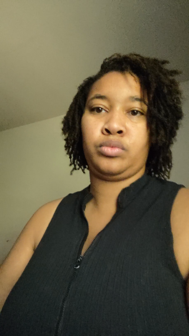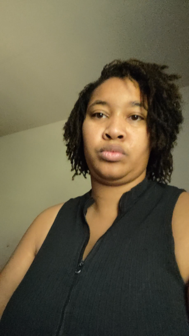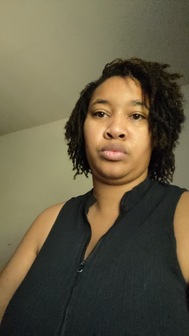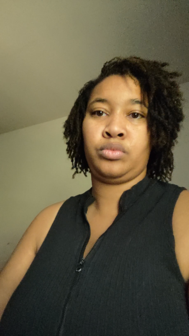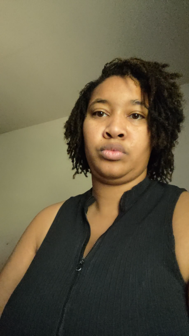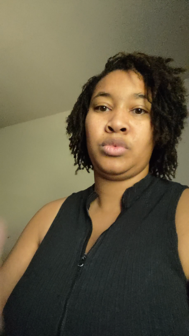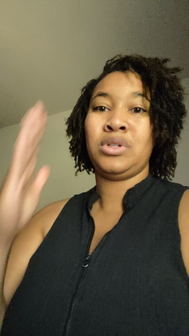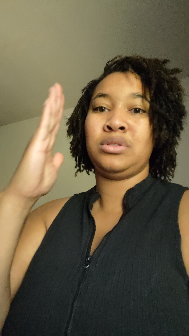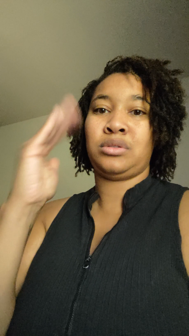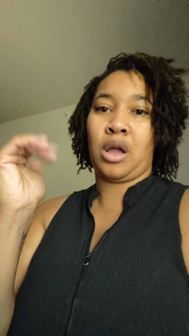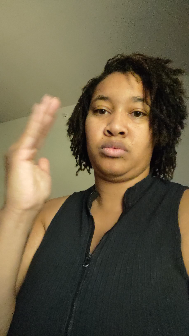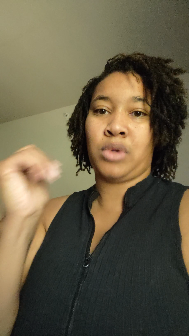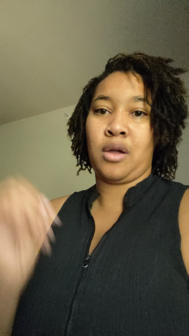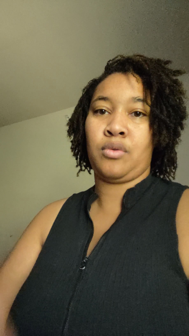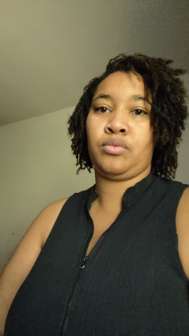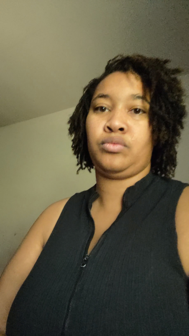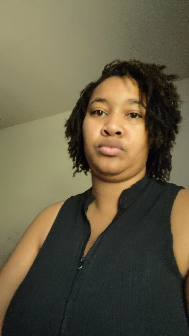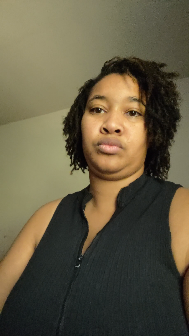downtown